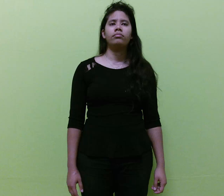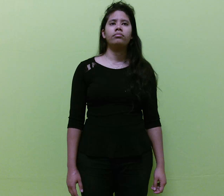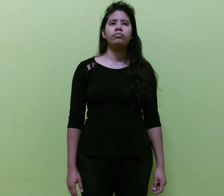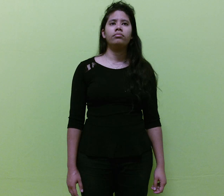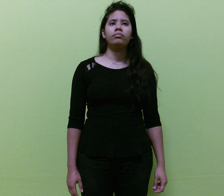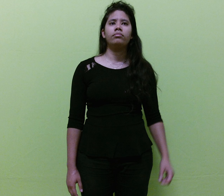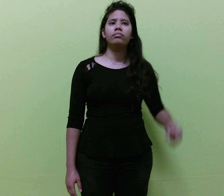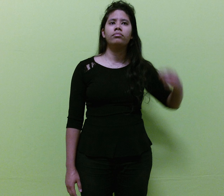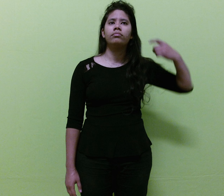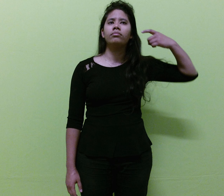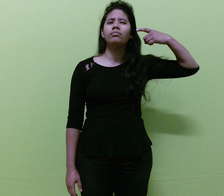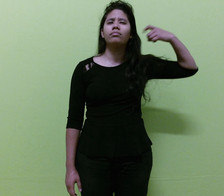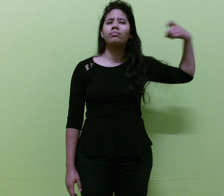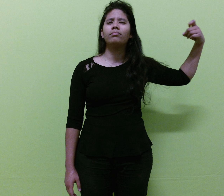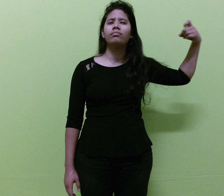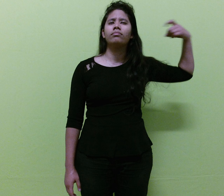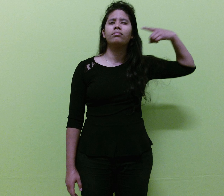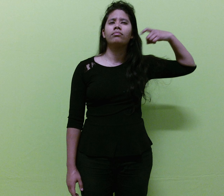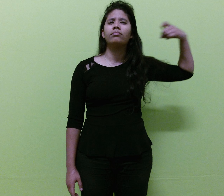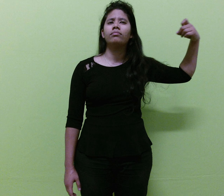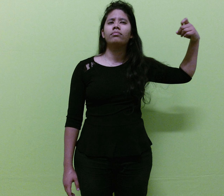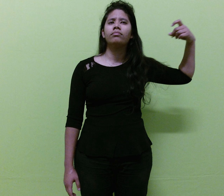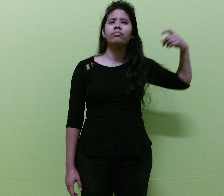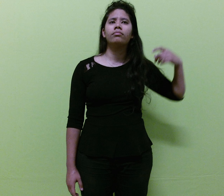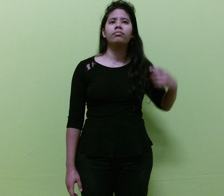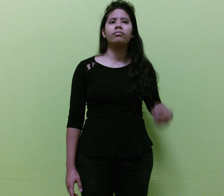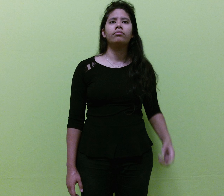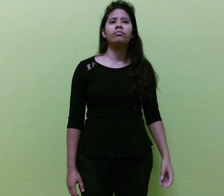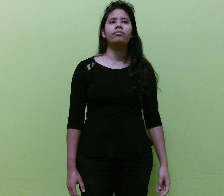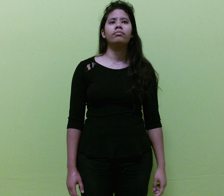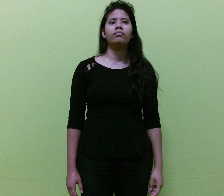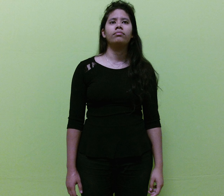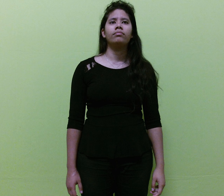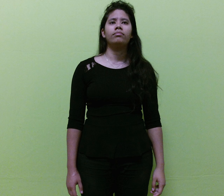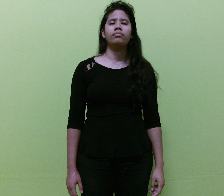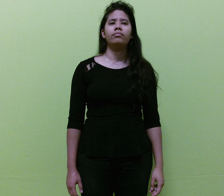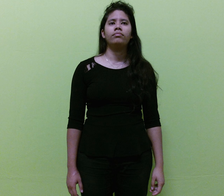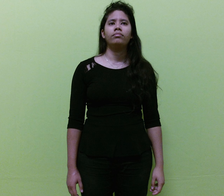barulho